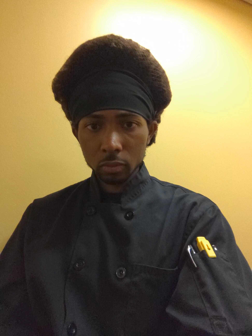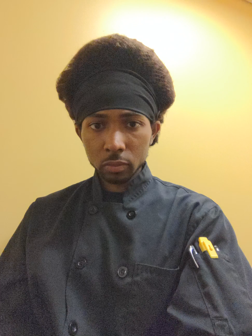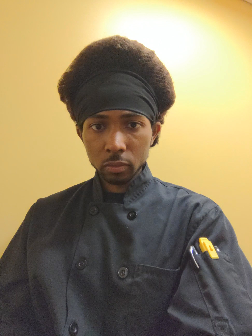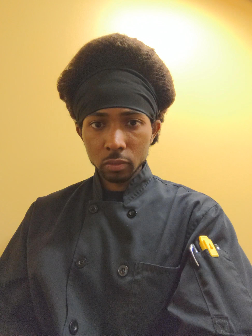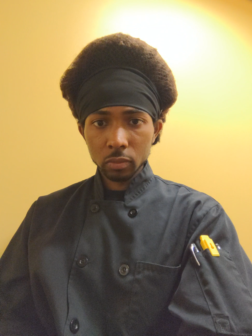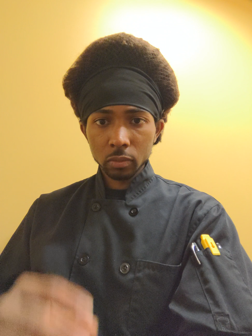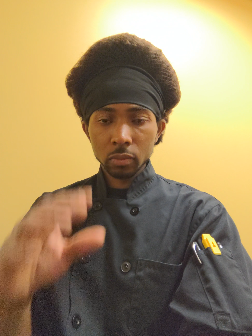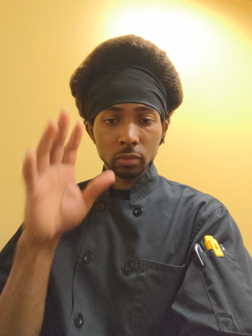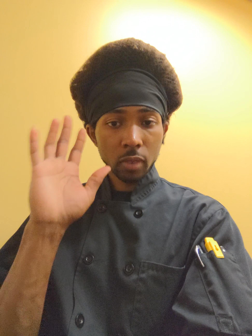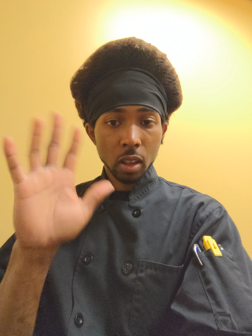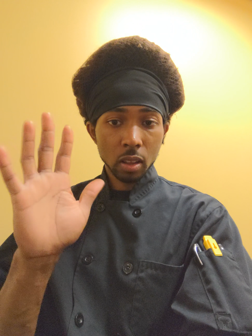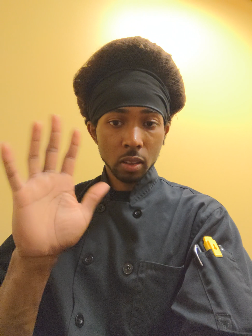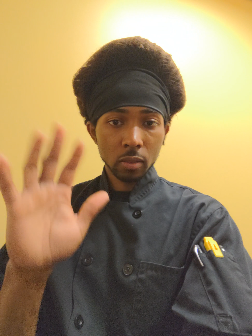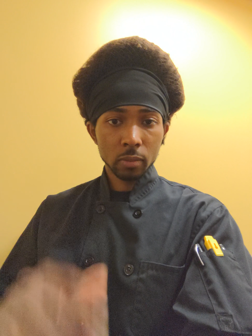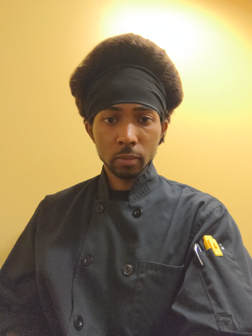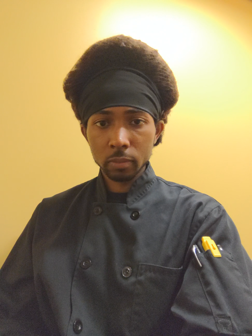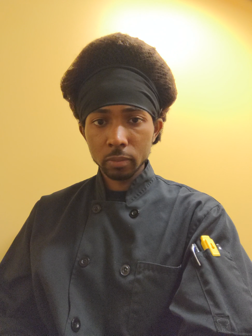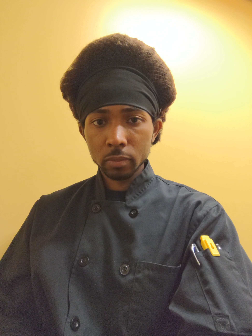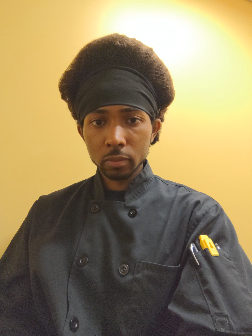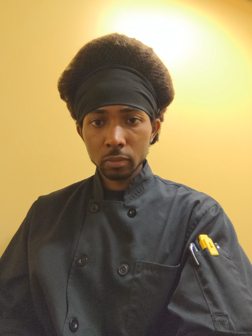hi